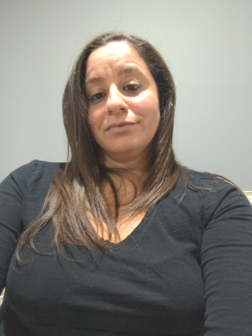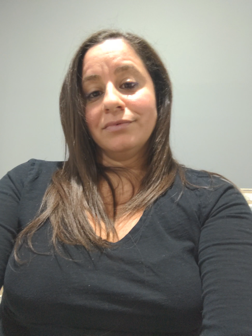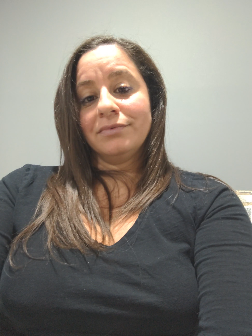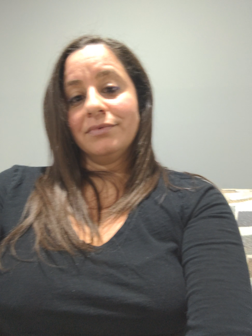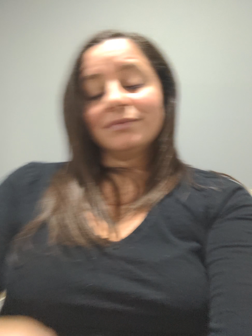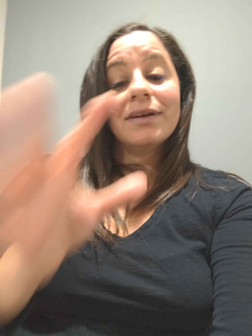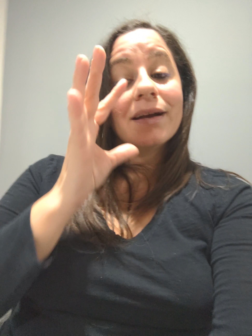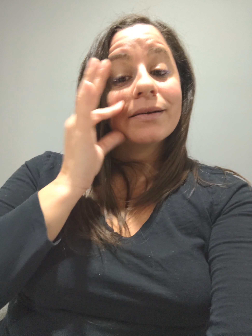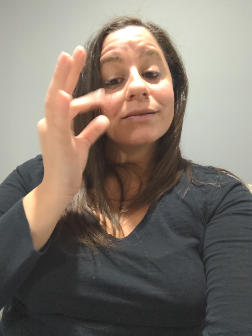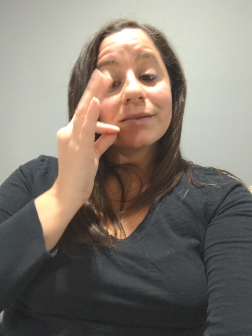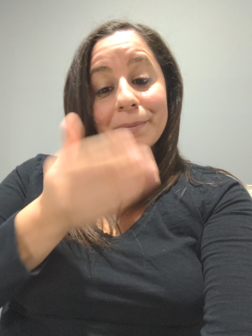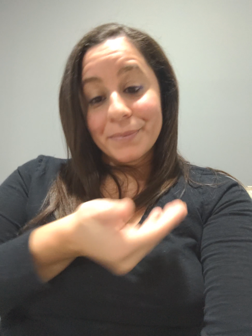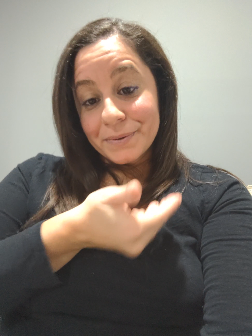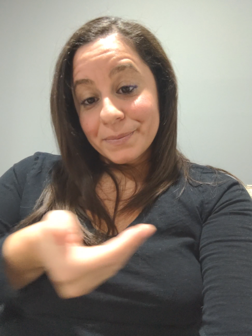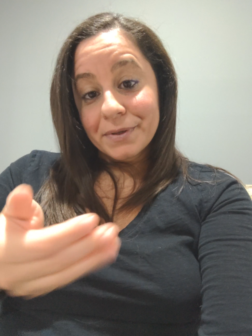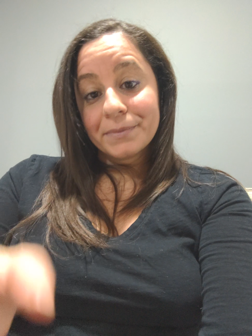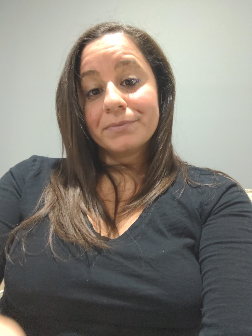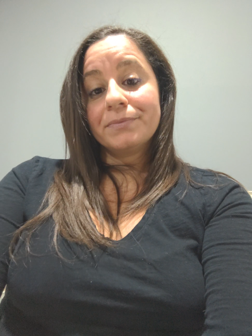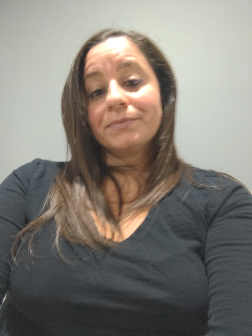kitty